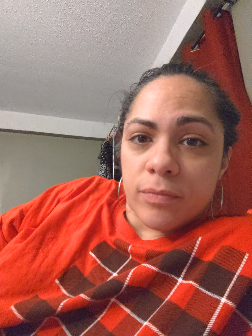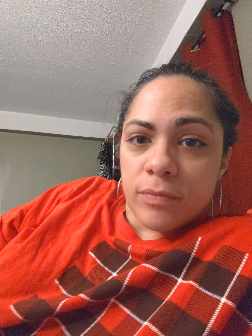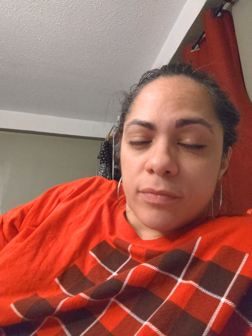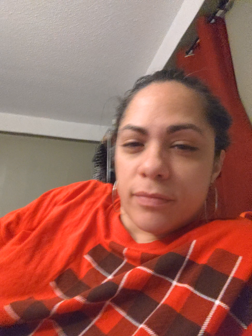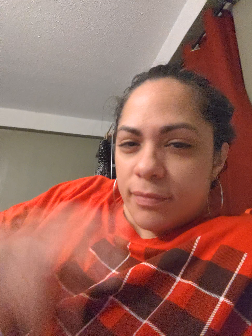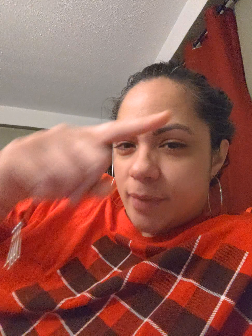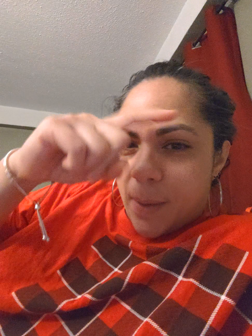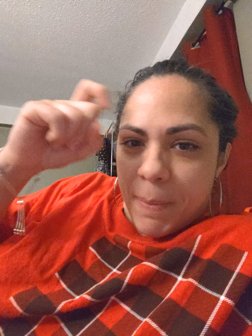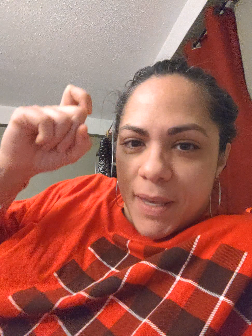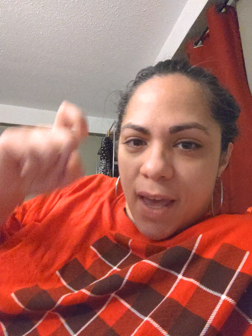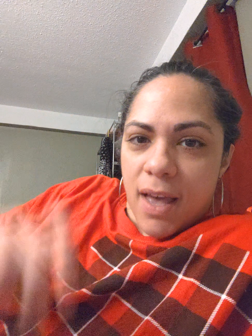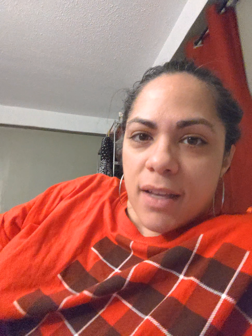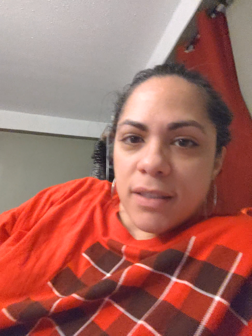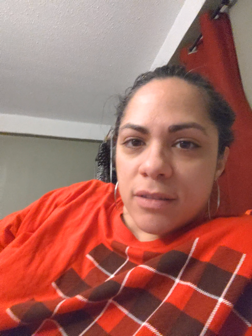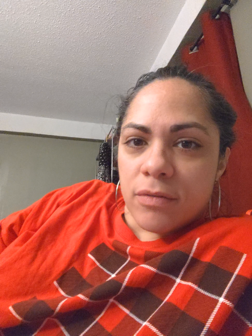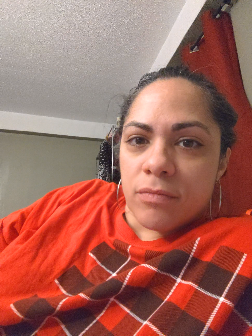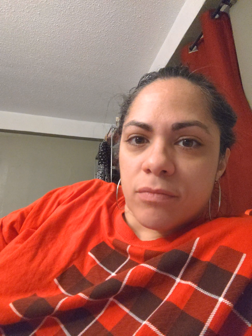because